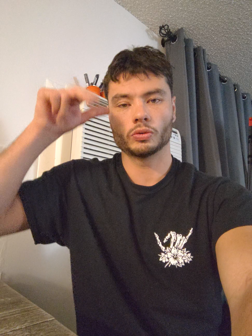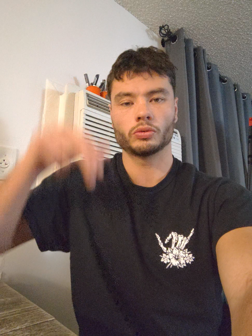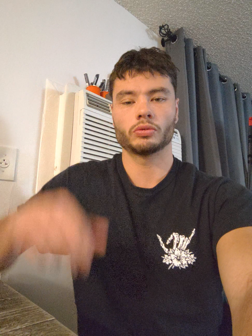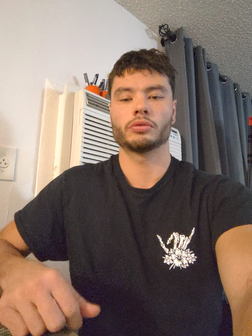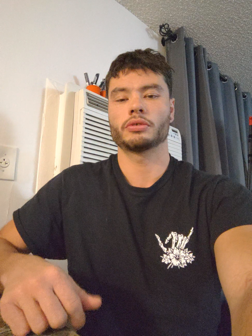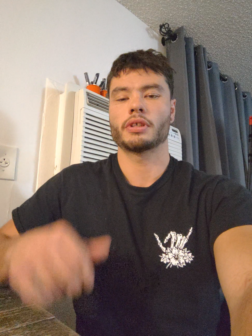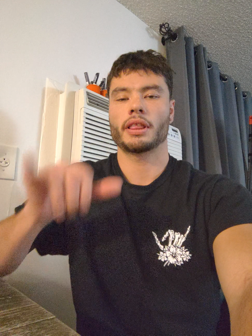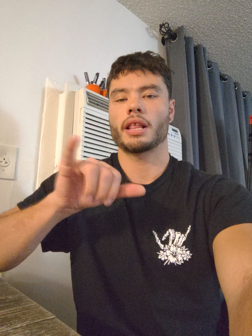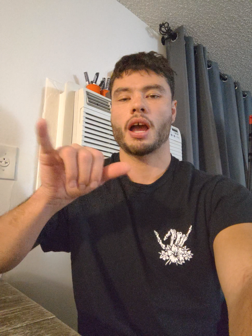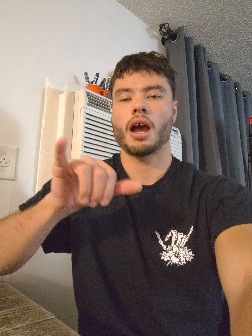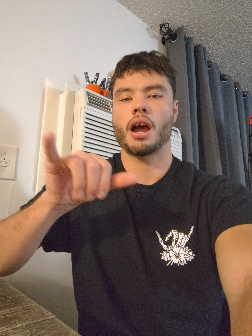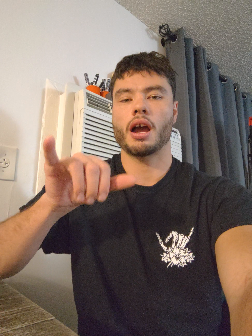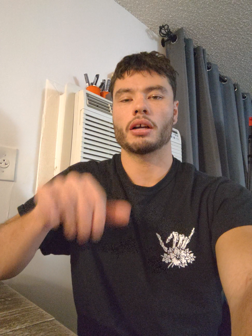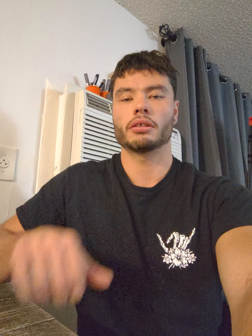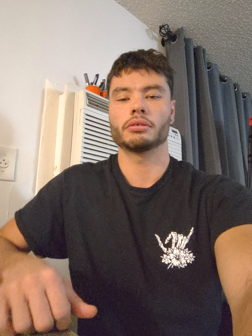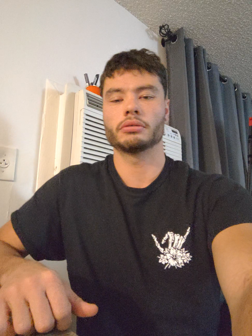like